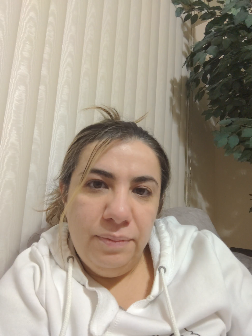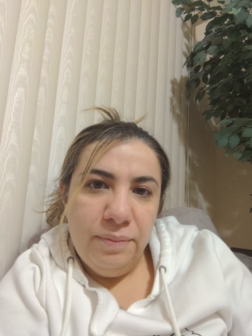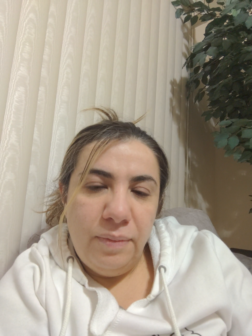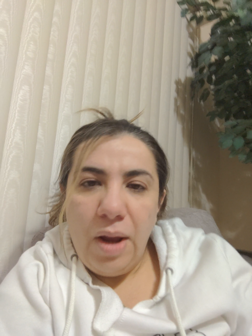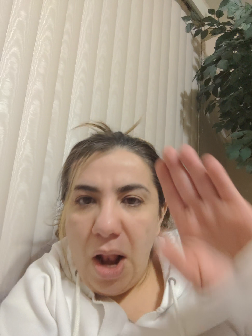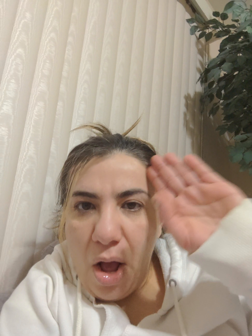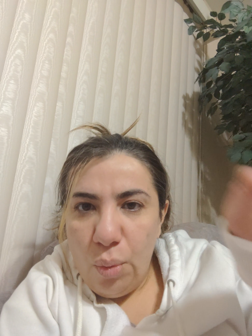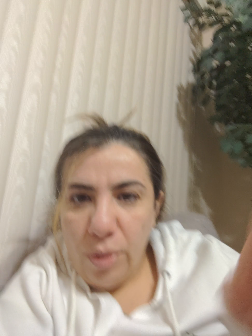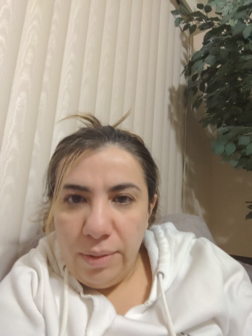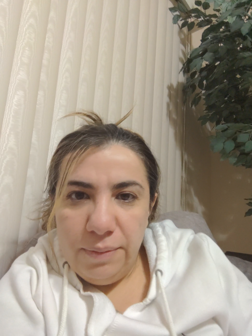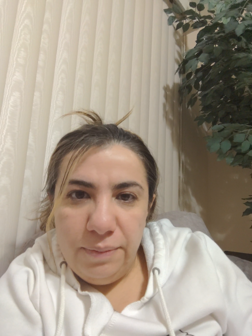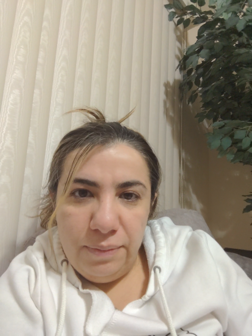hello